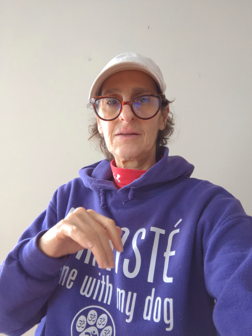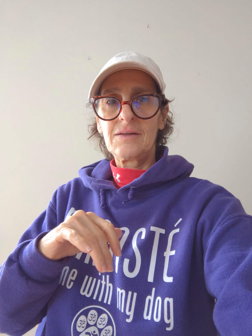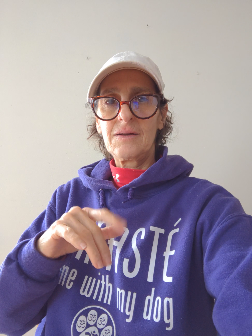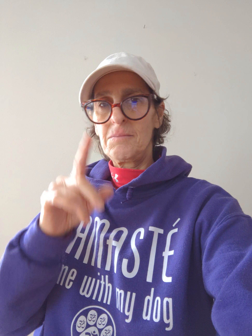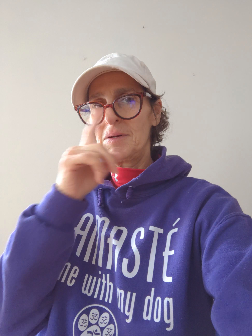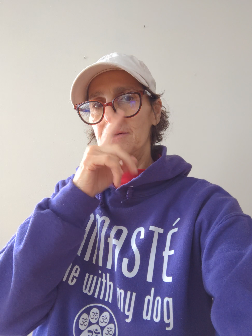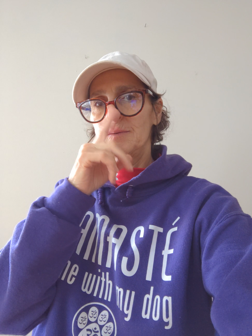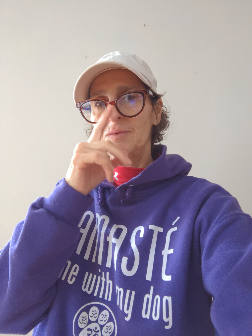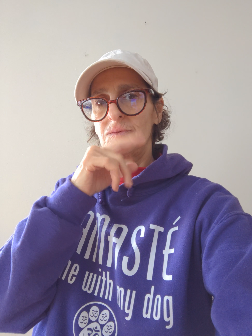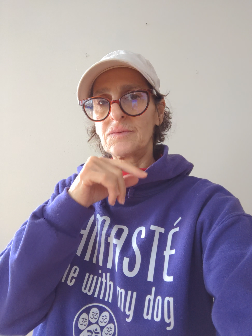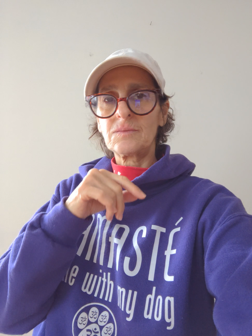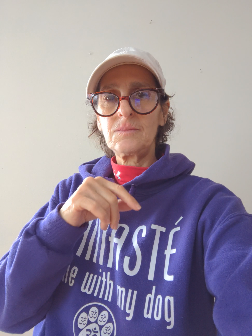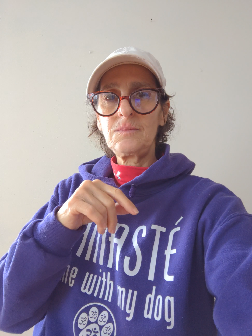mouse